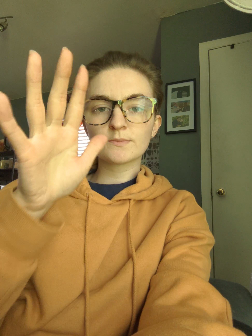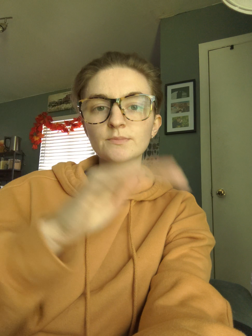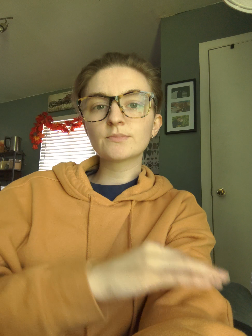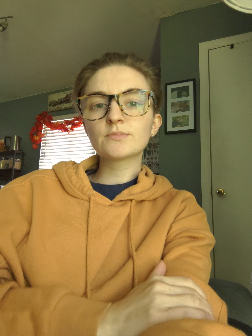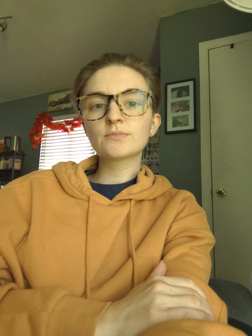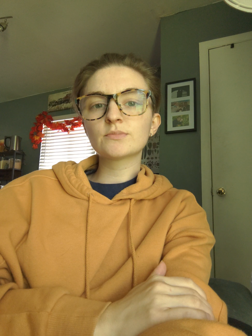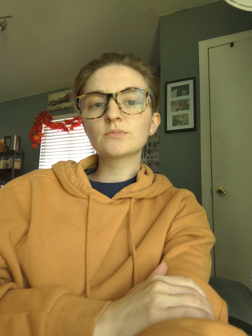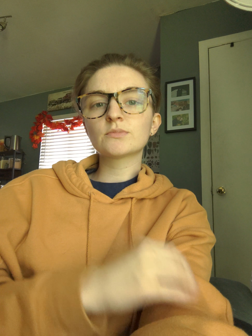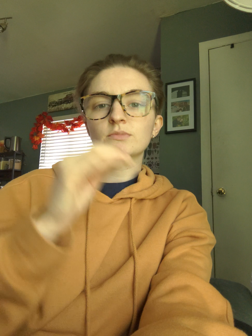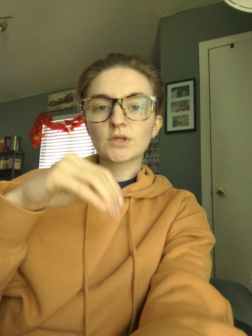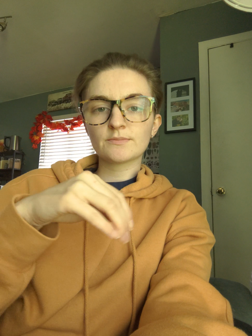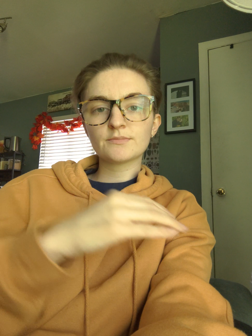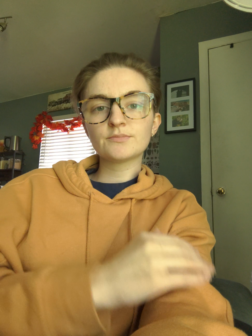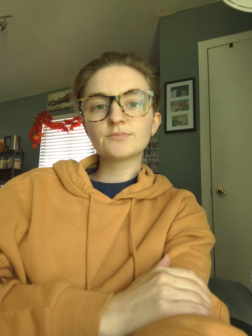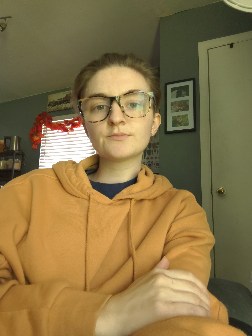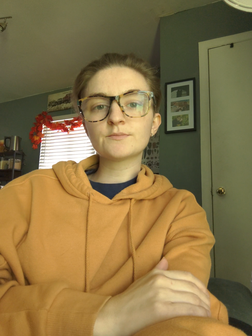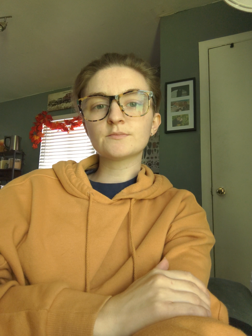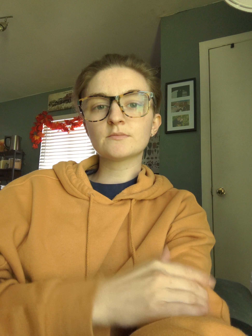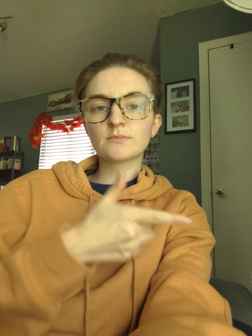inside